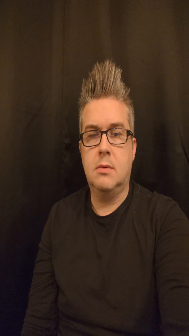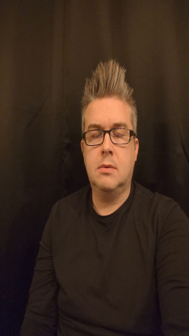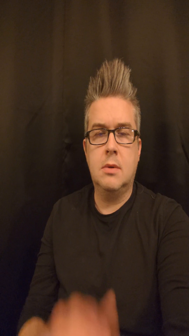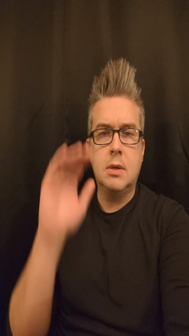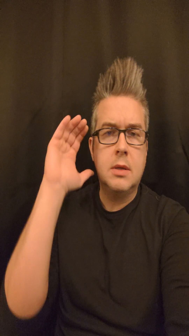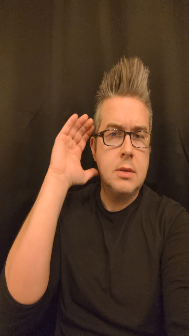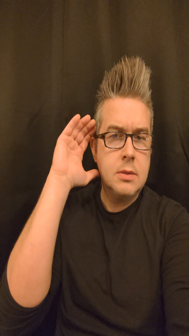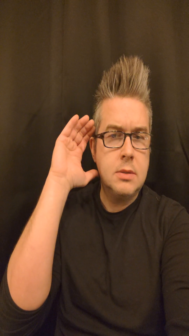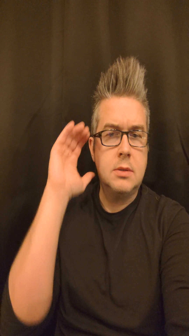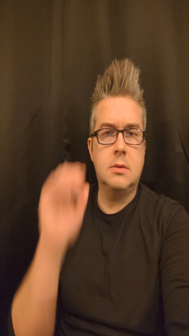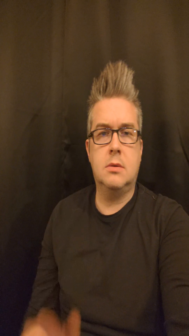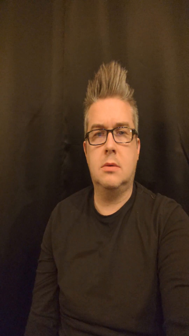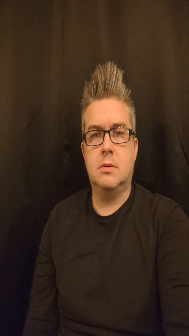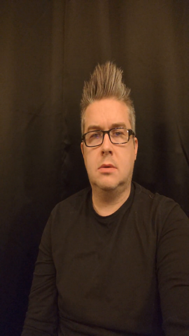listen